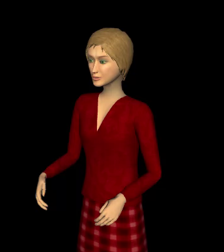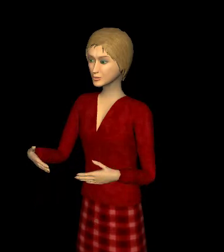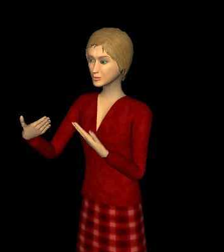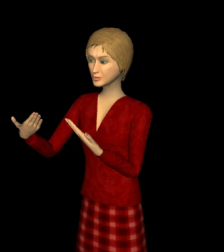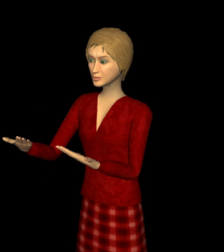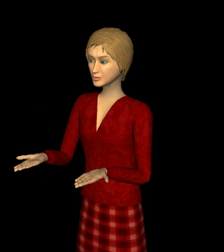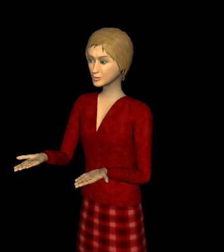لذا